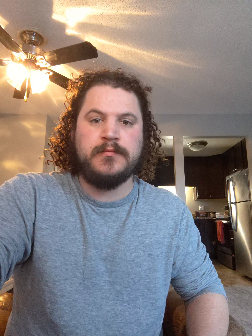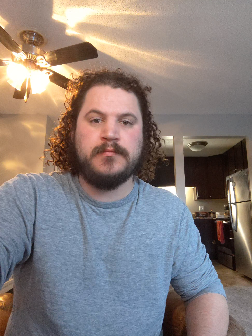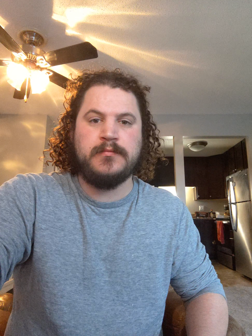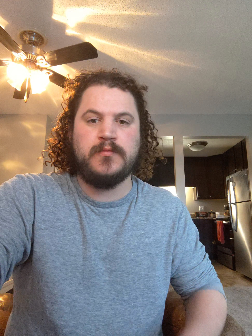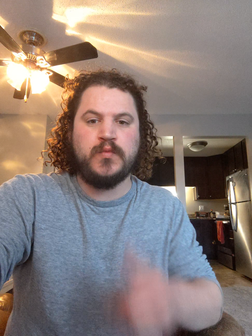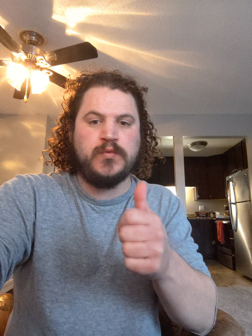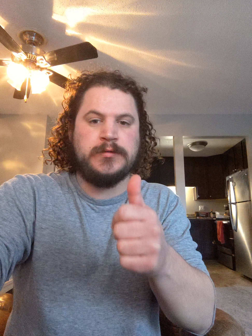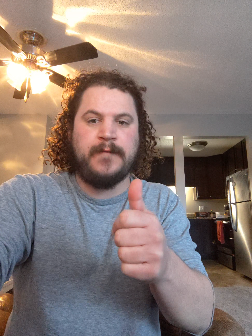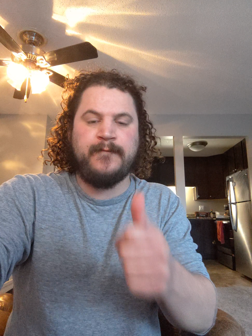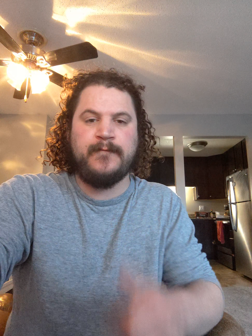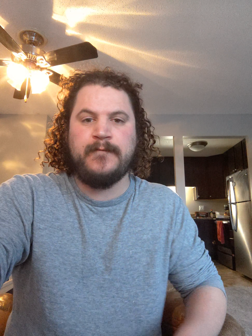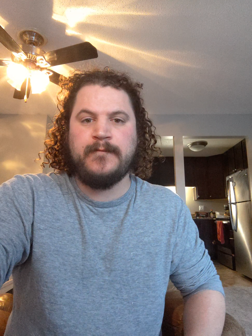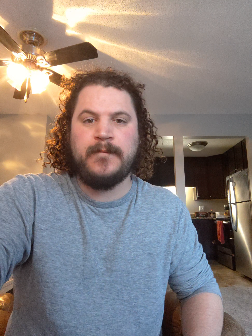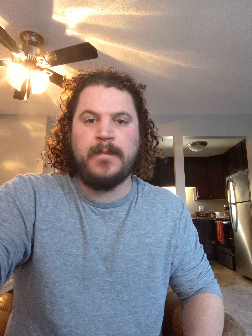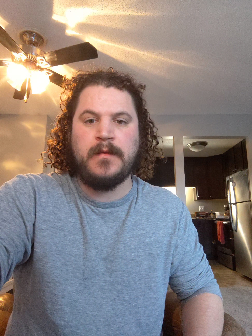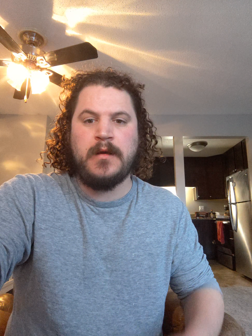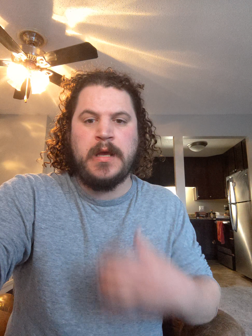yourself